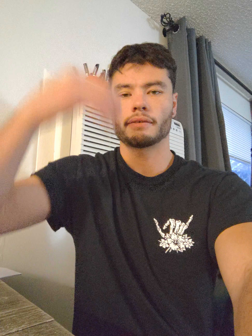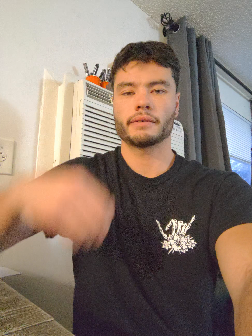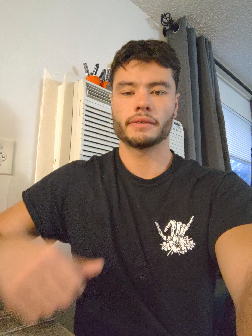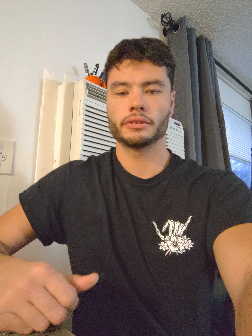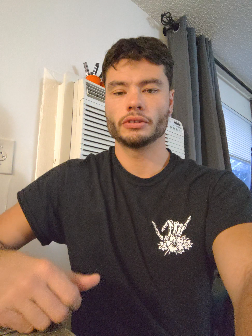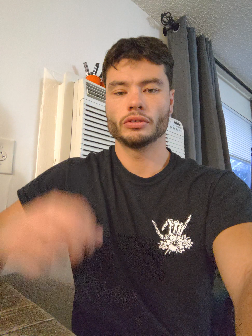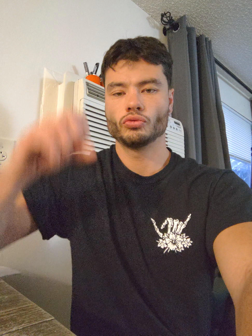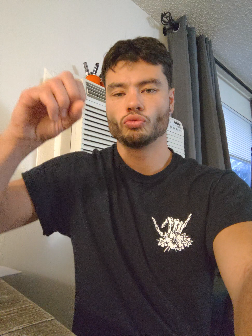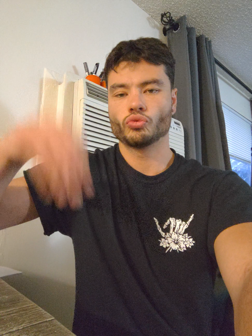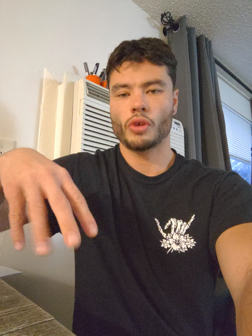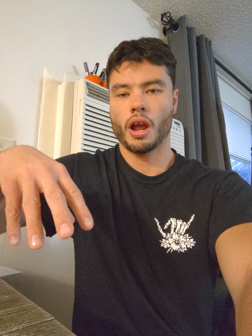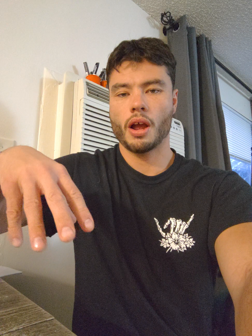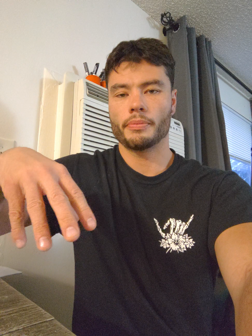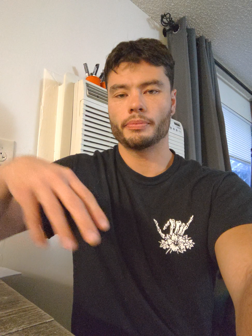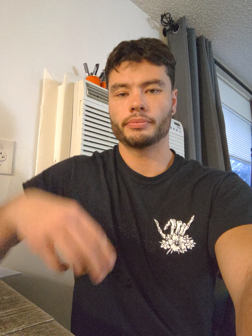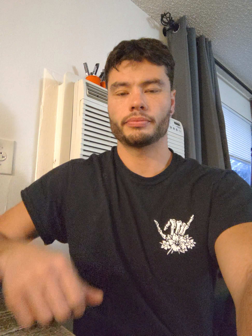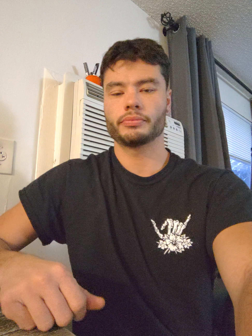drop